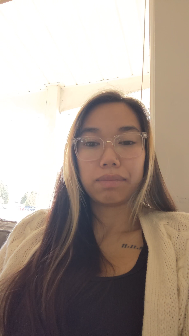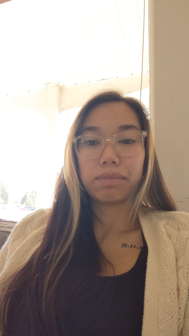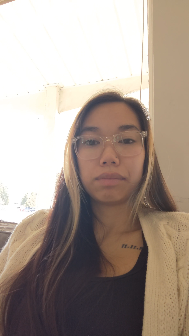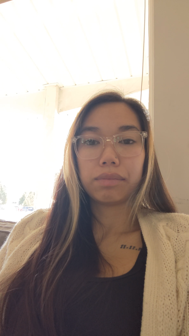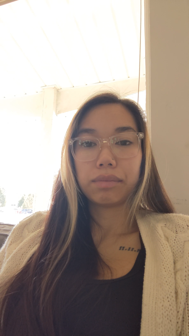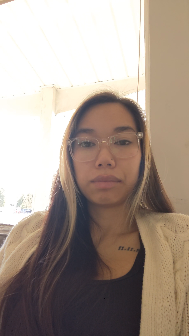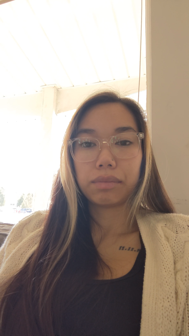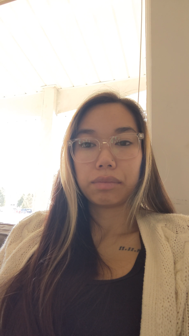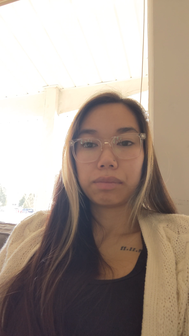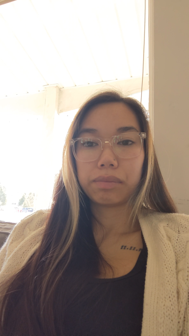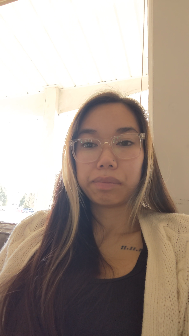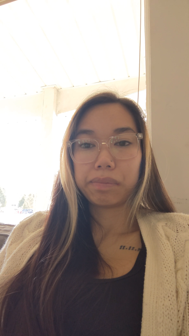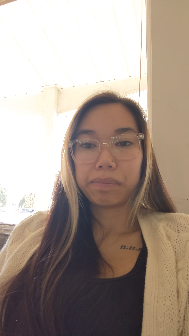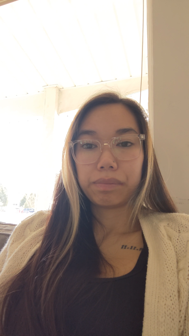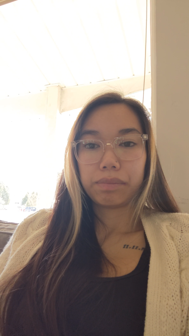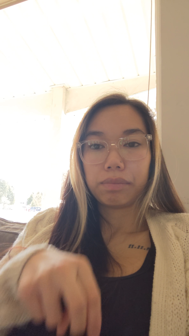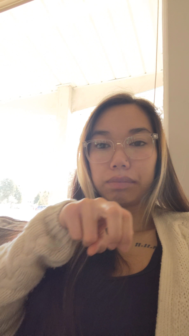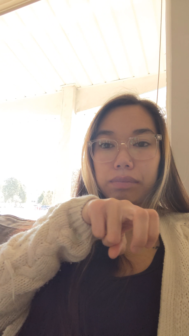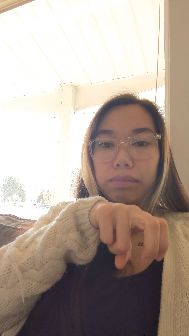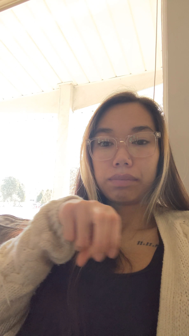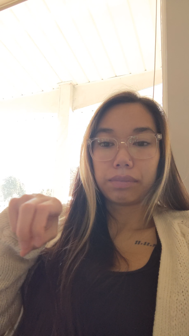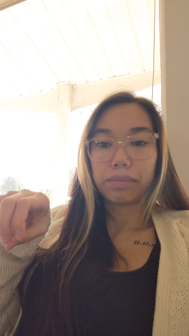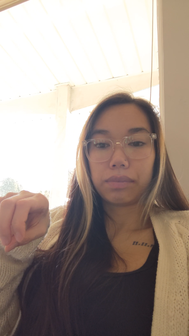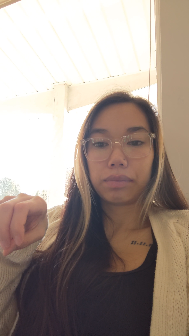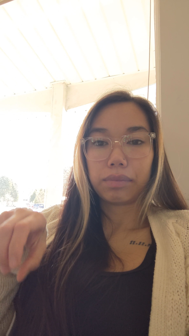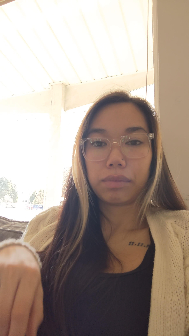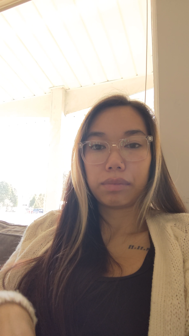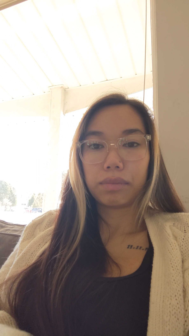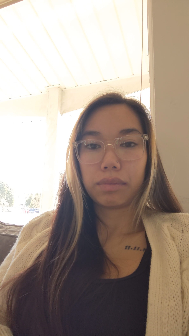bench